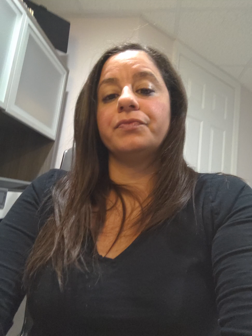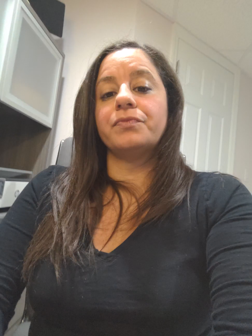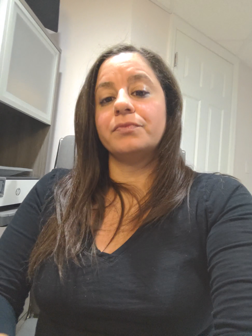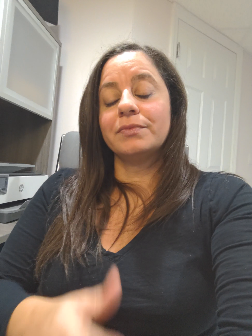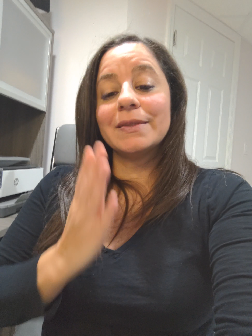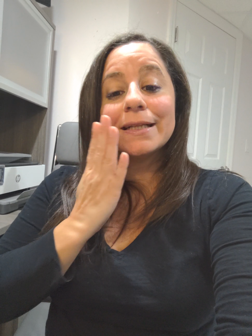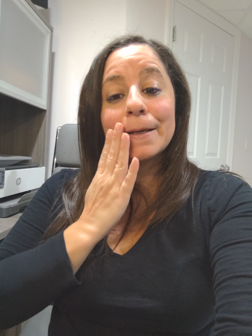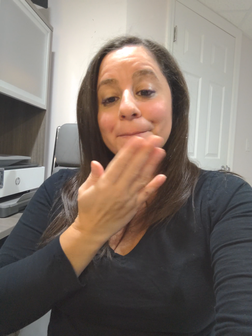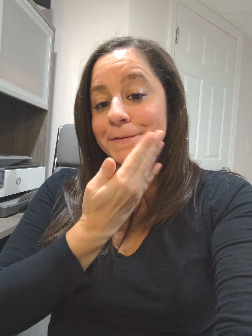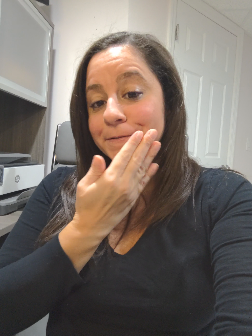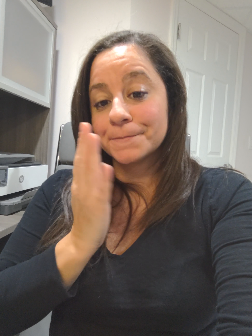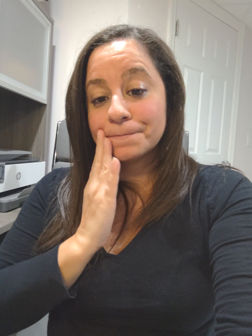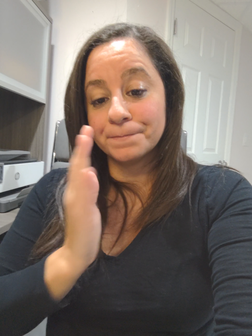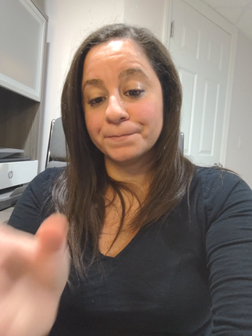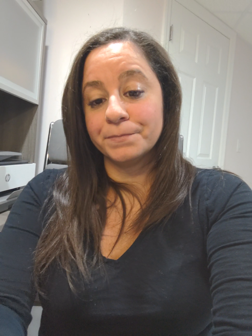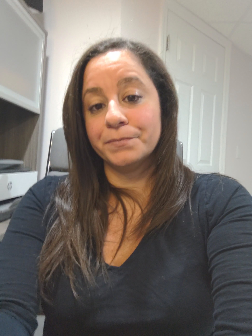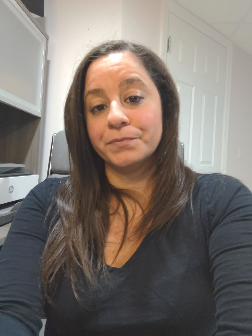napkin